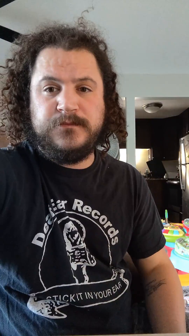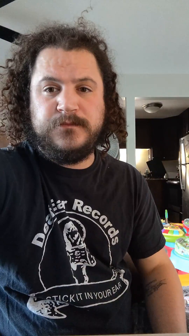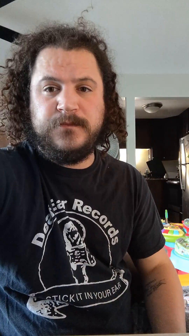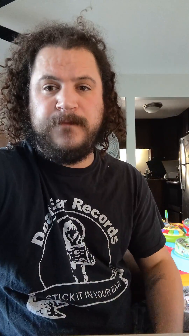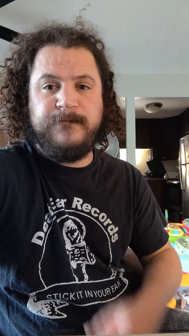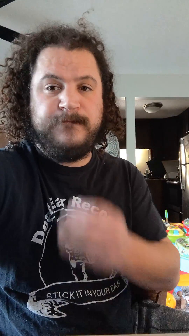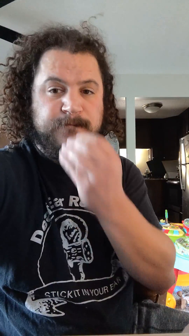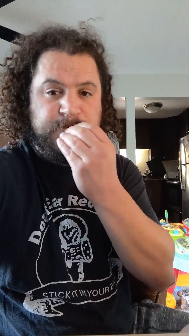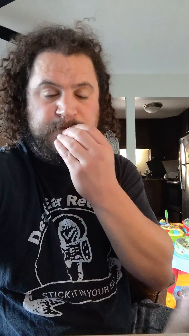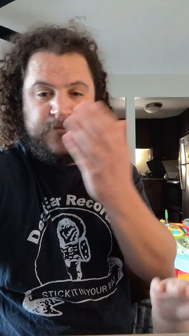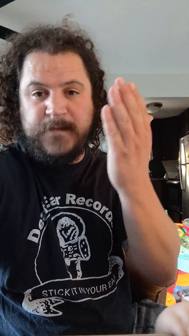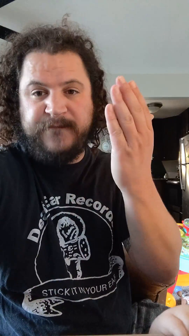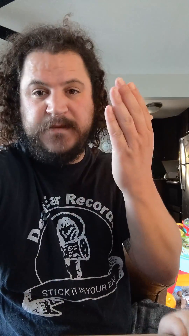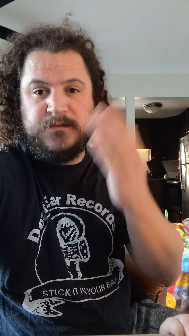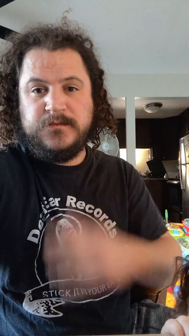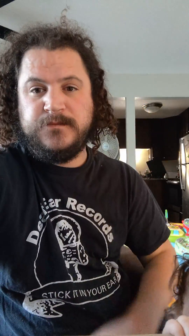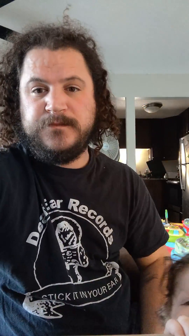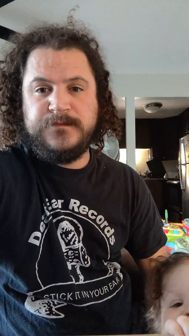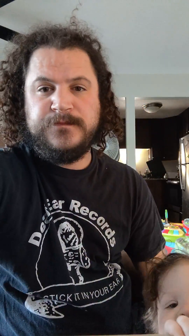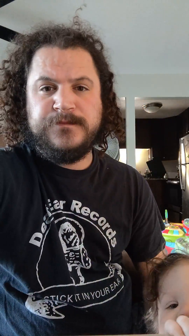breakfast